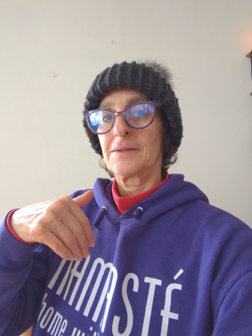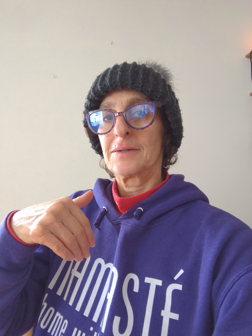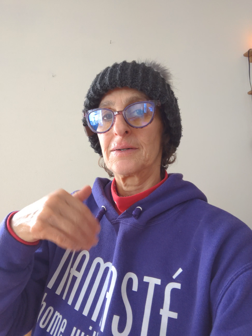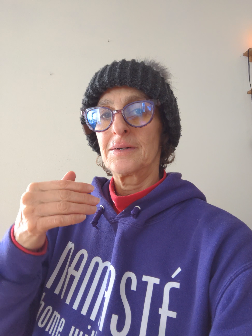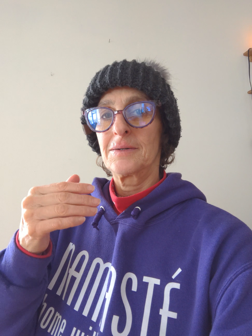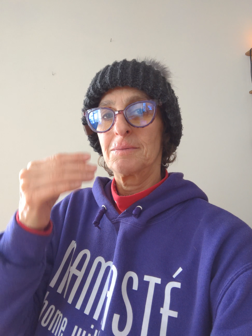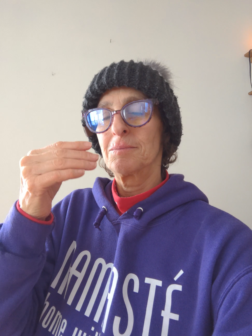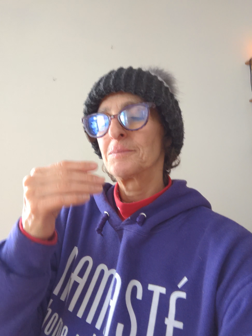mitten